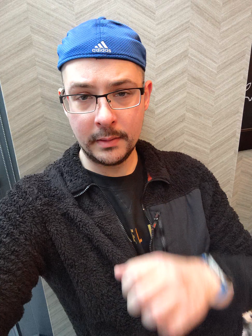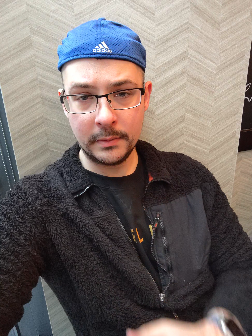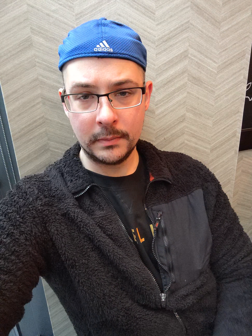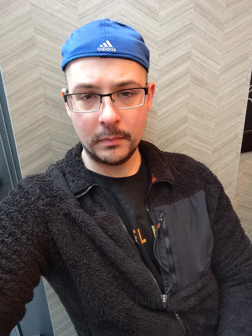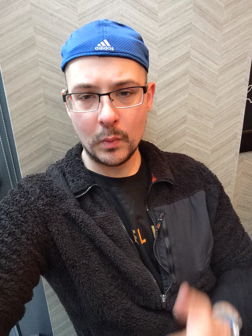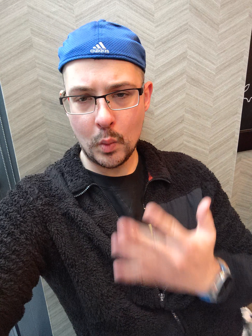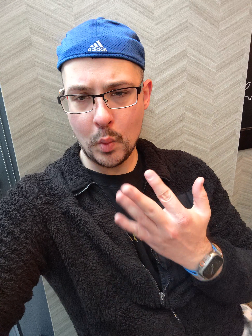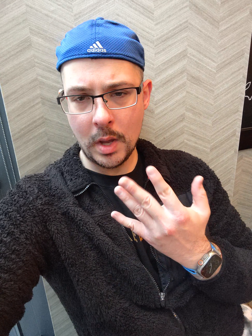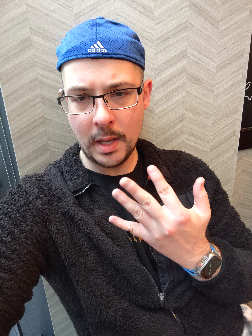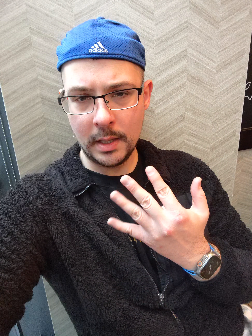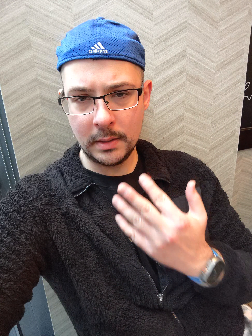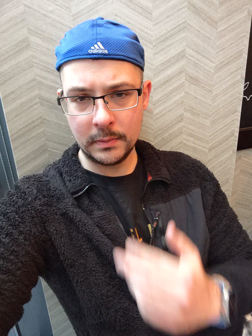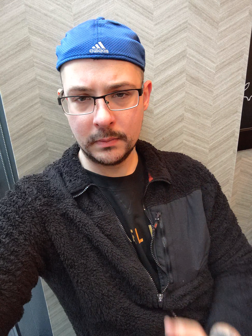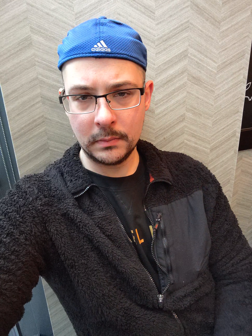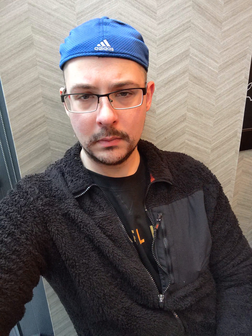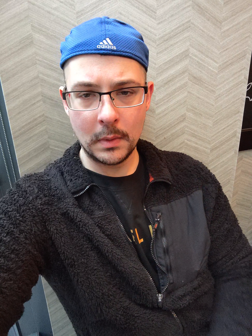wait